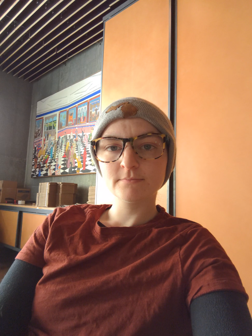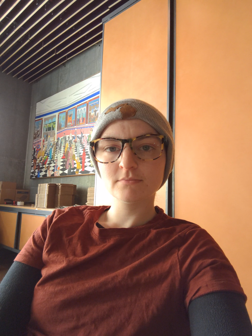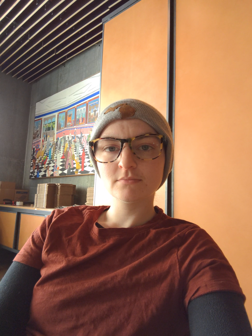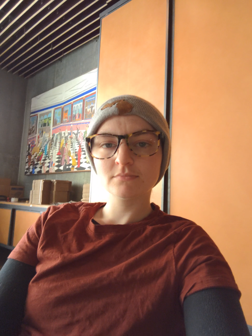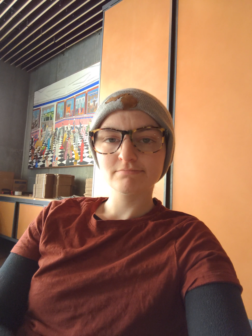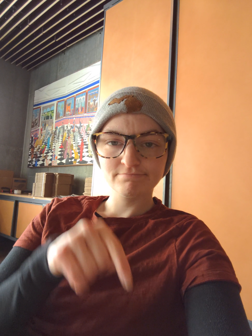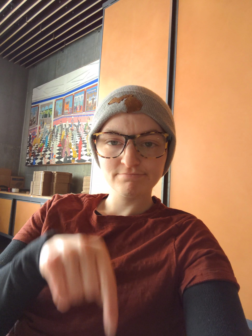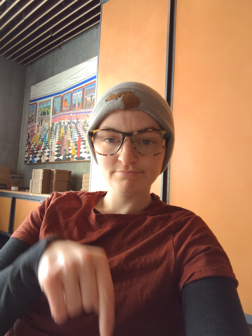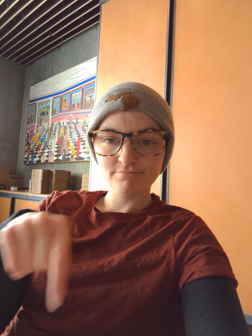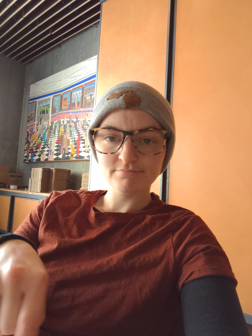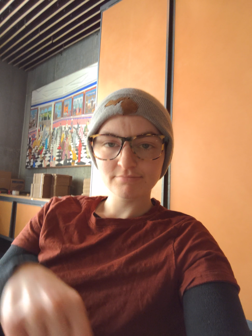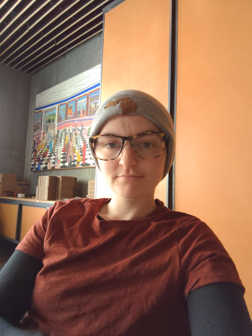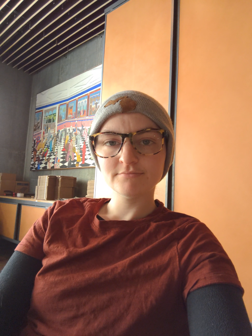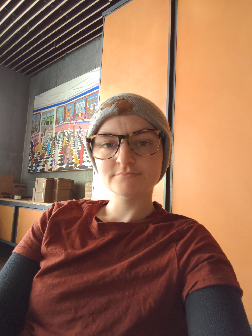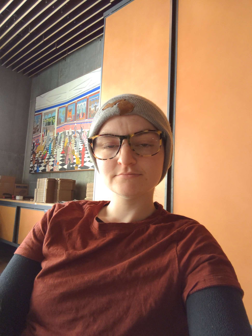feet